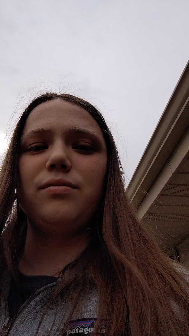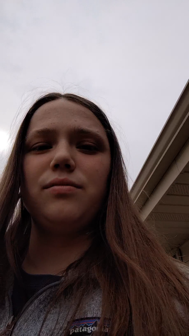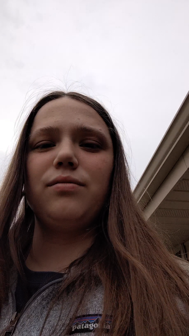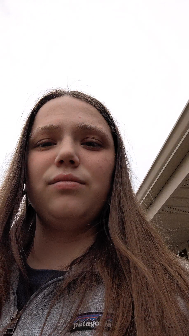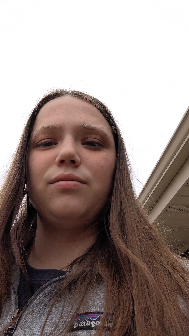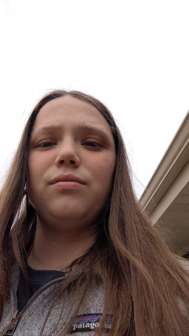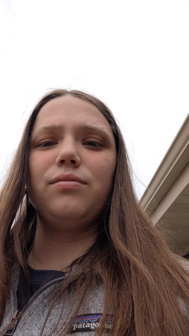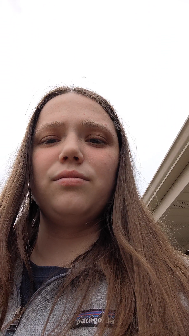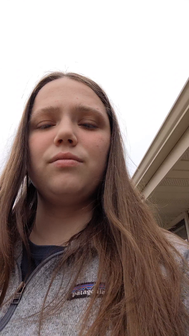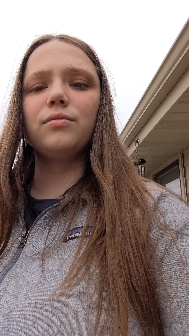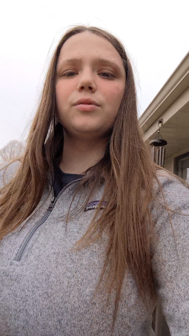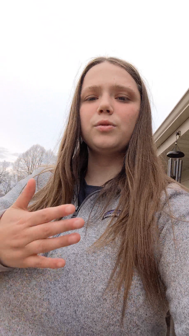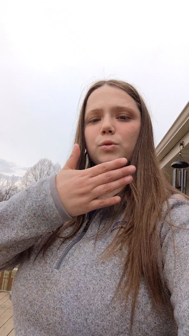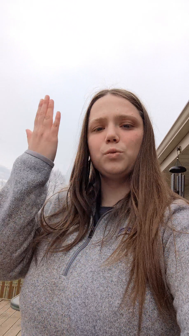all gone